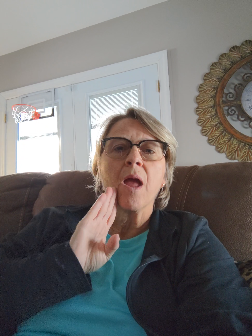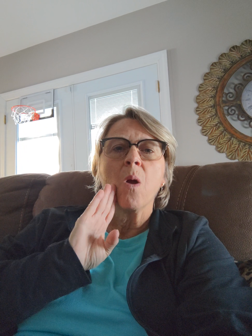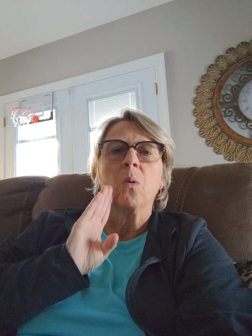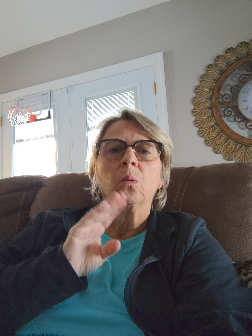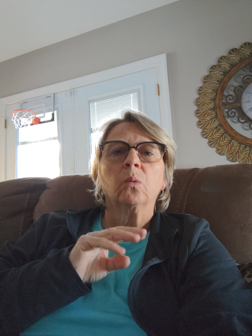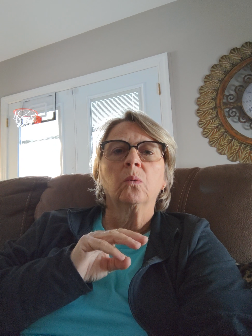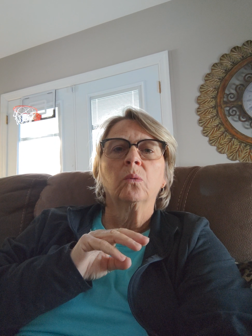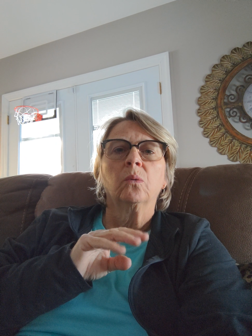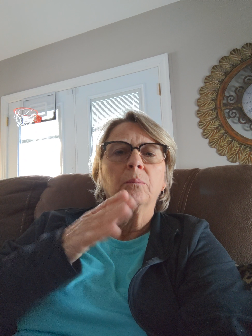brown